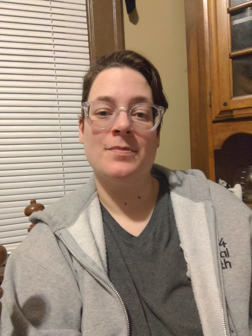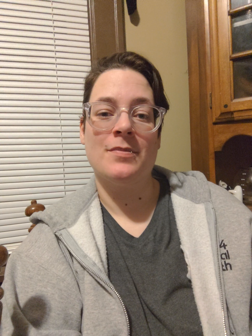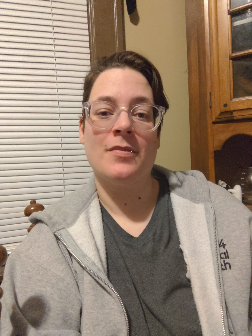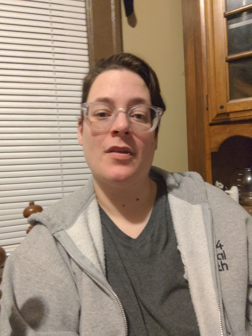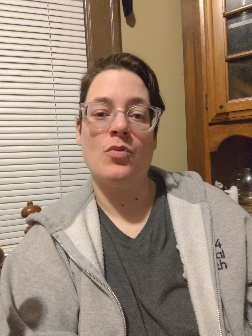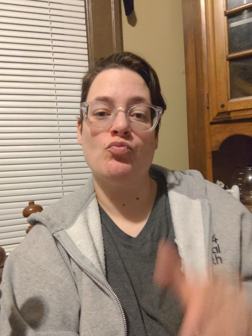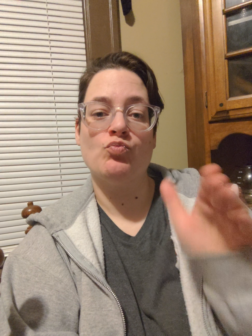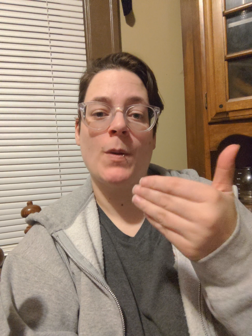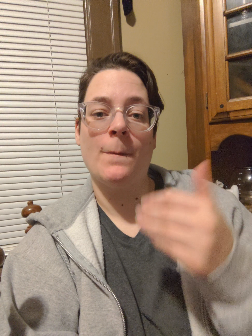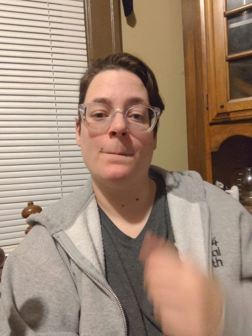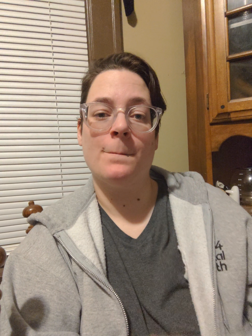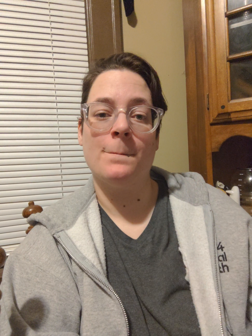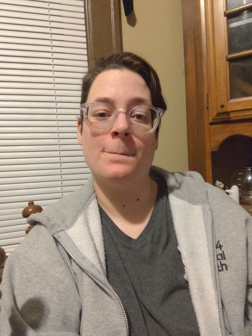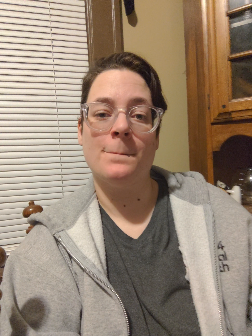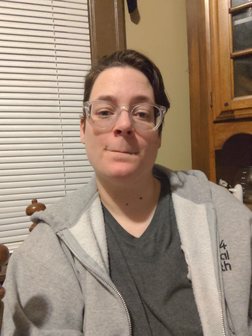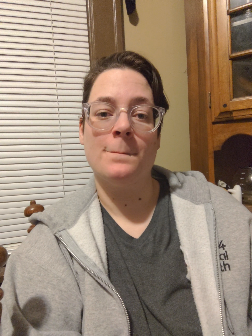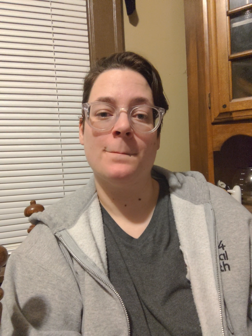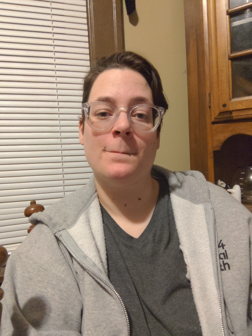room